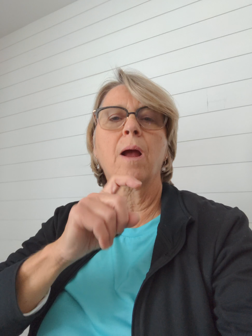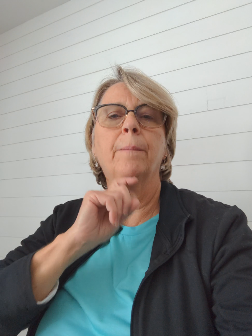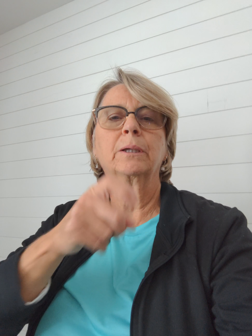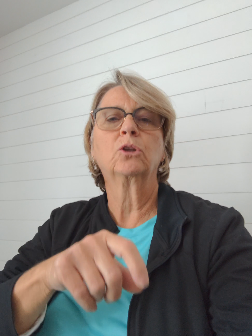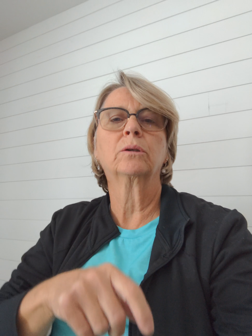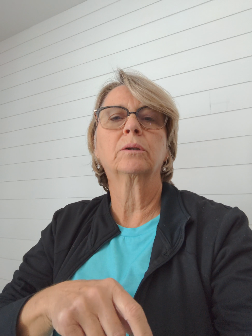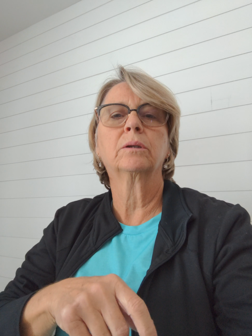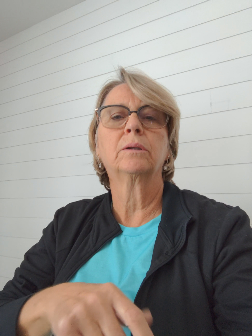garbage